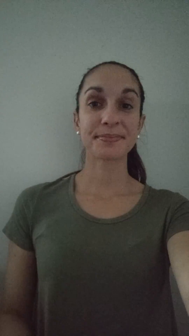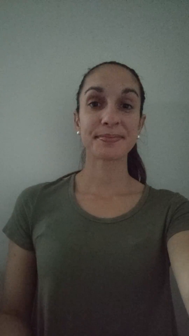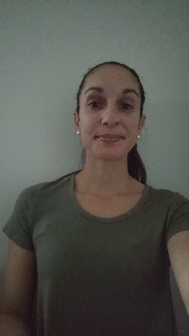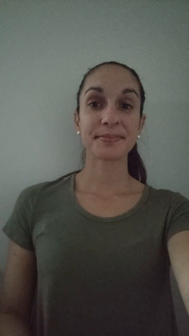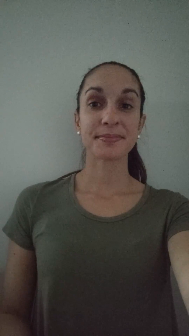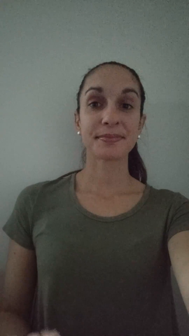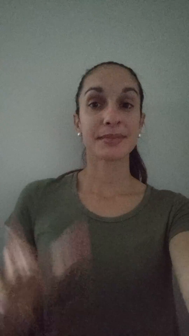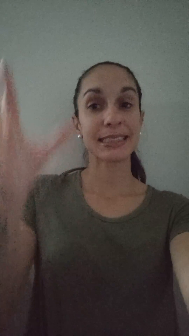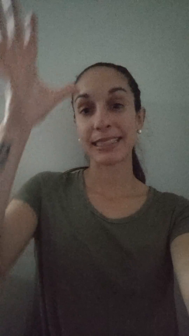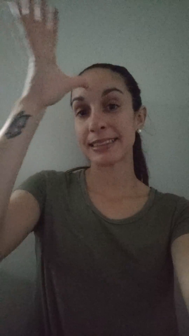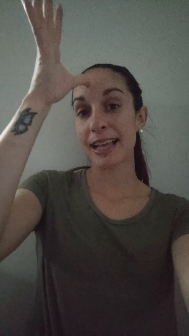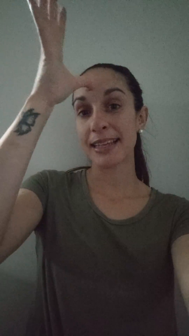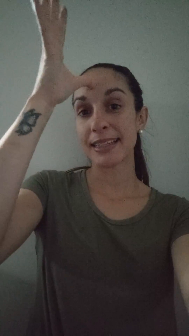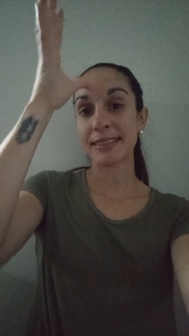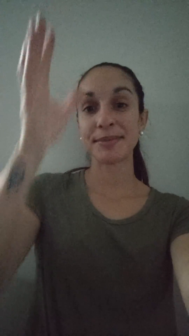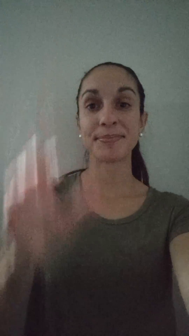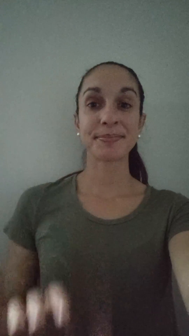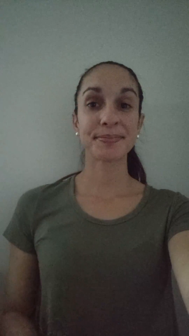daddy